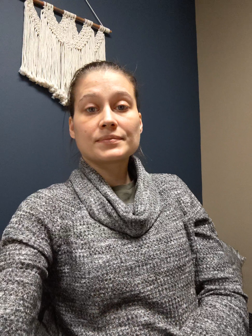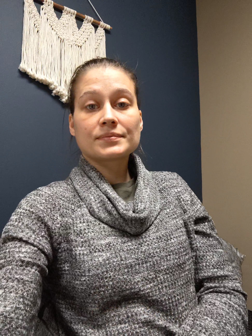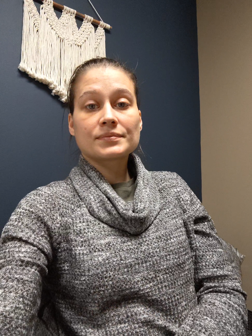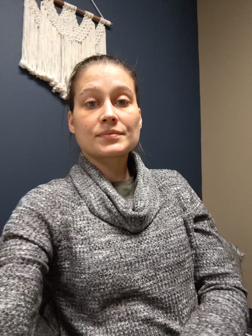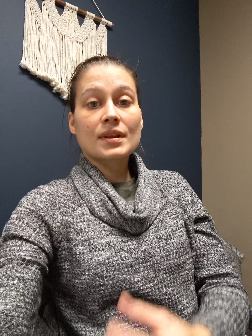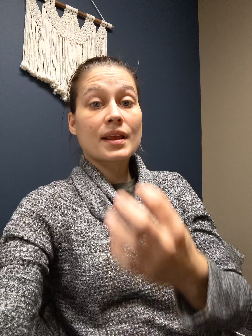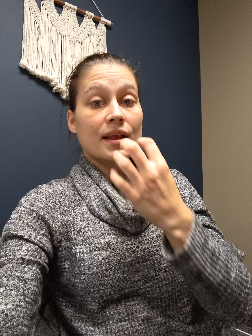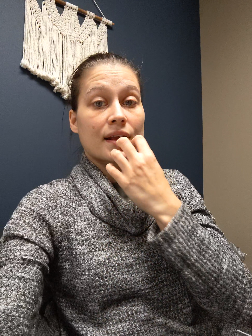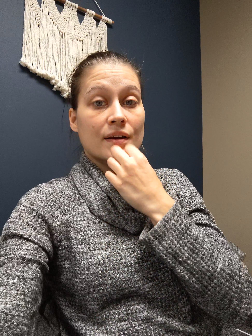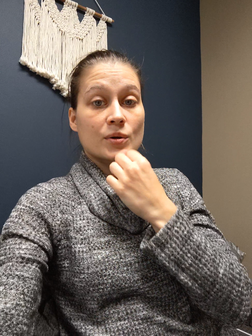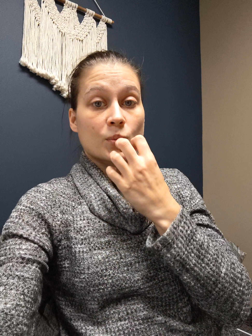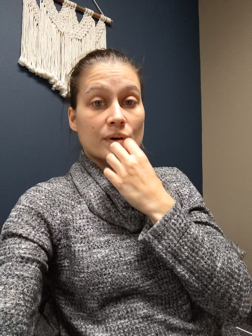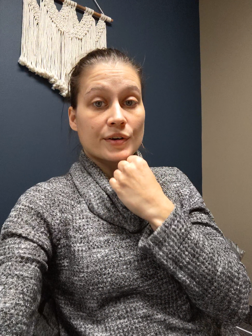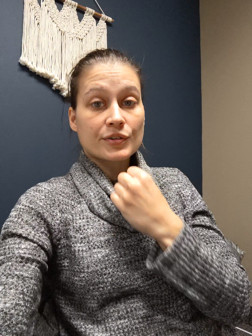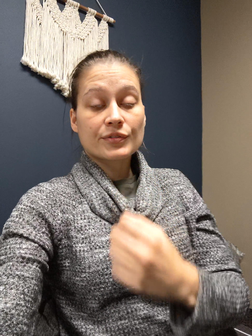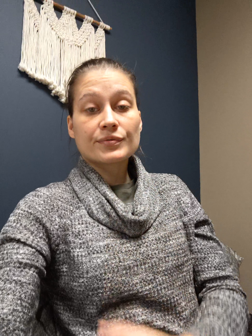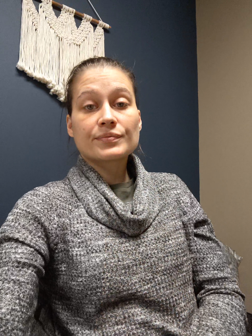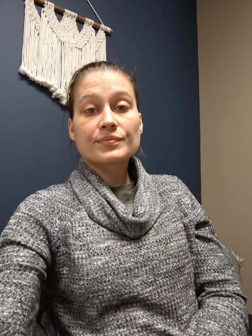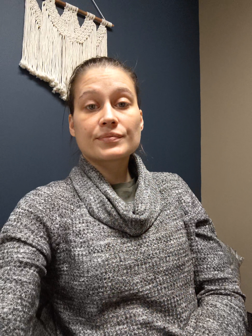underwear